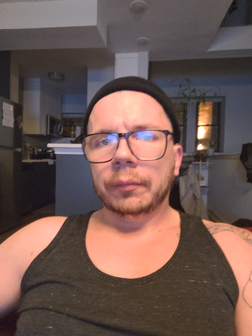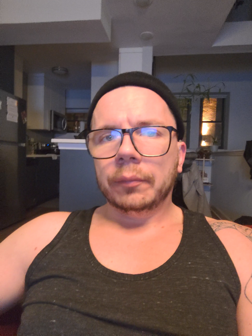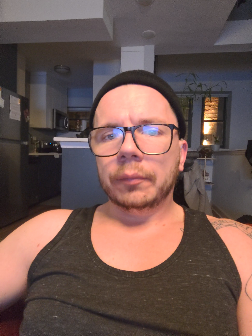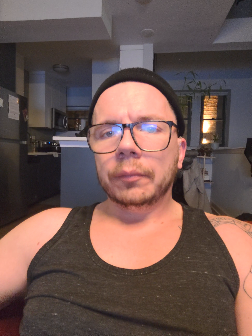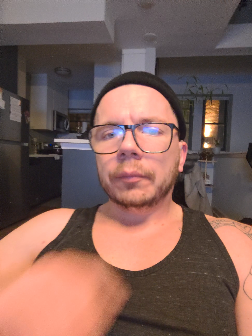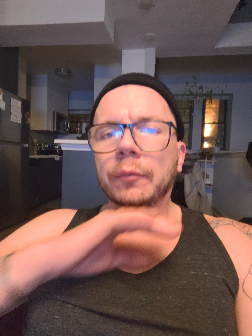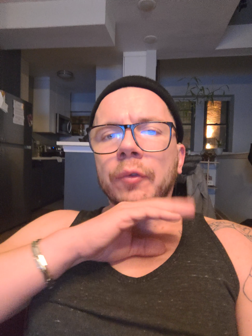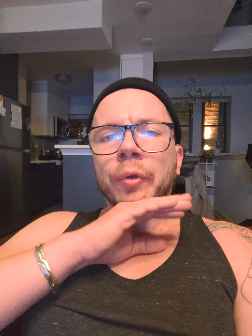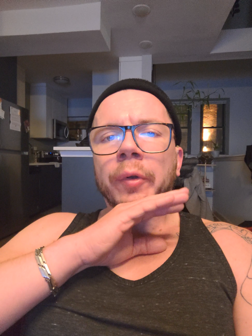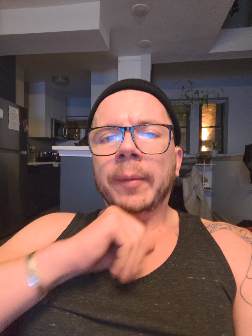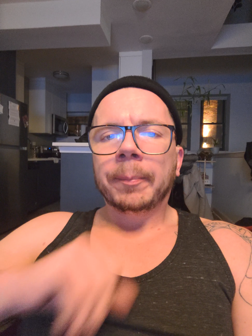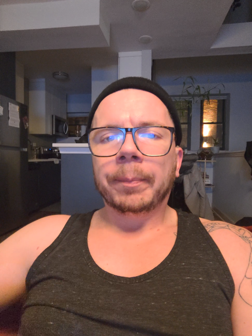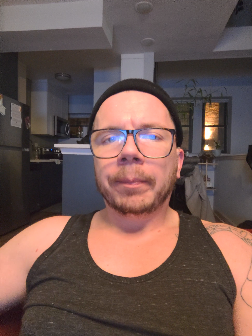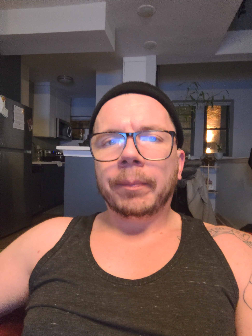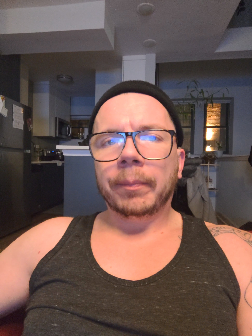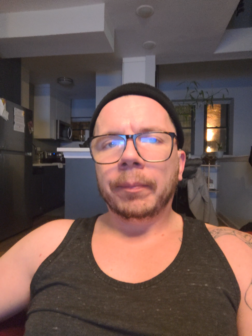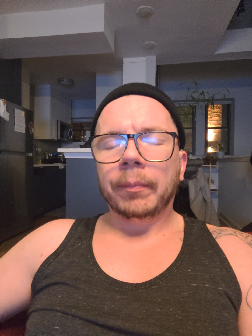dirty